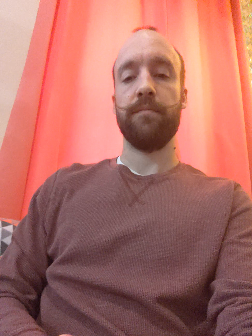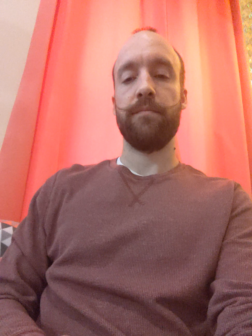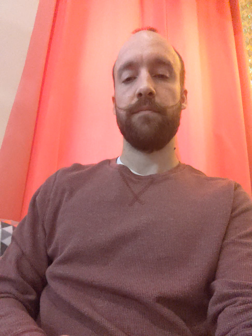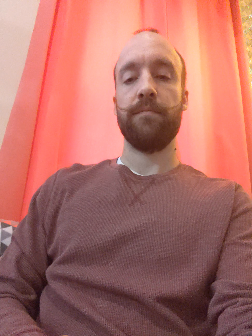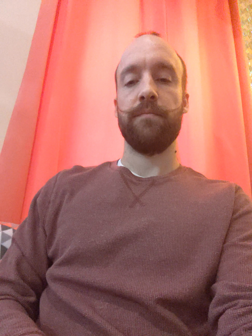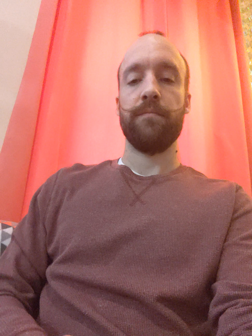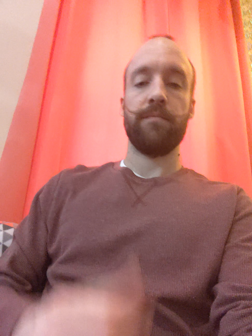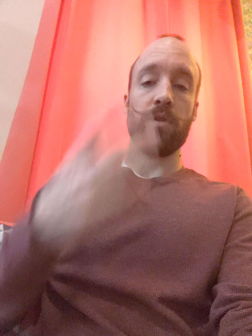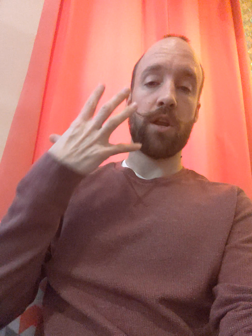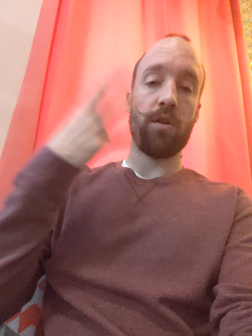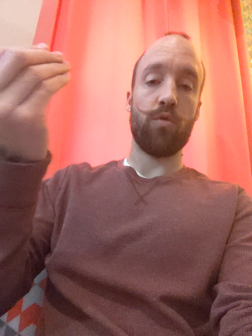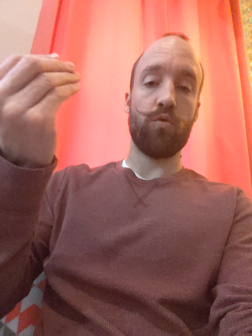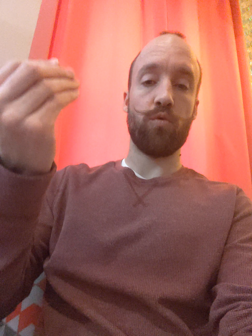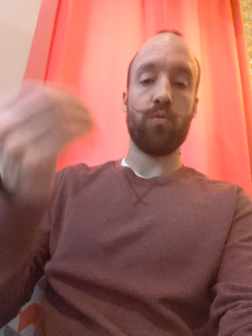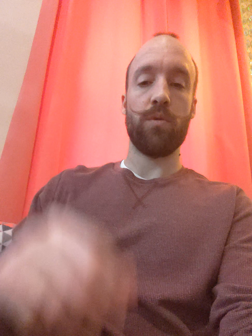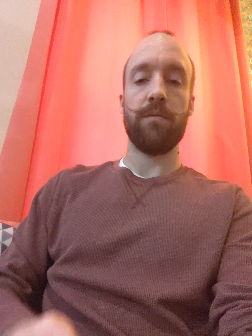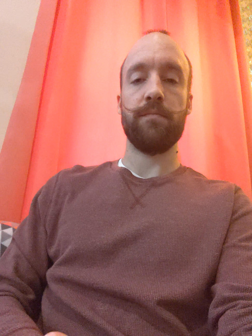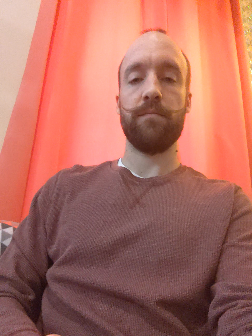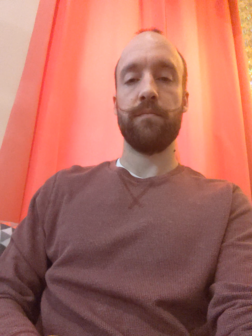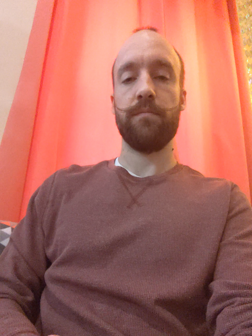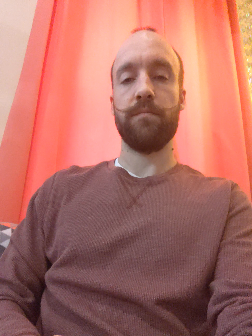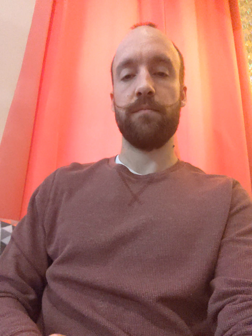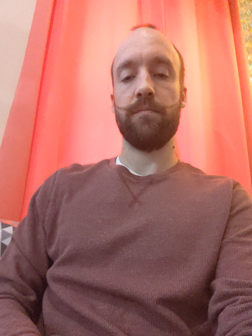go